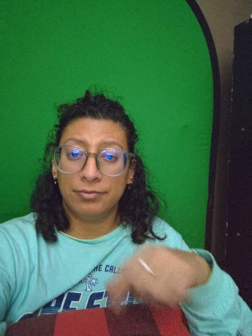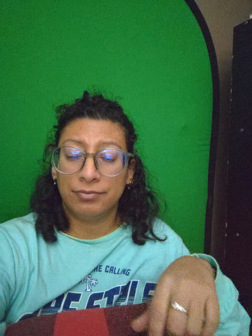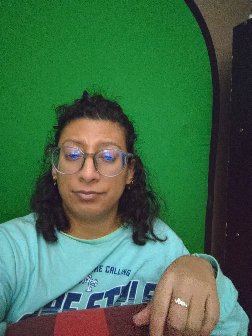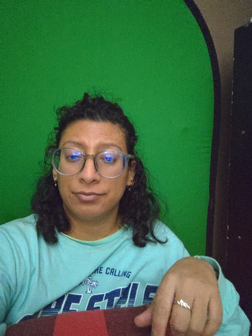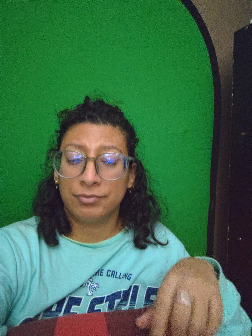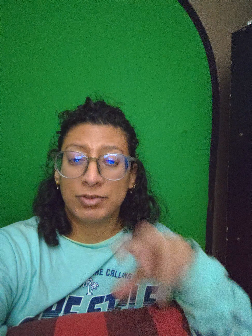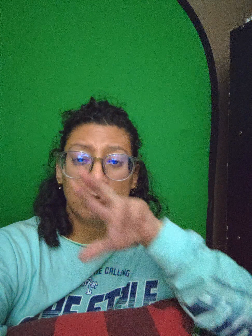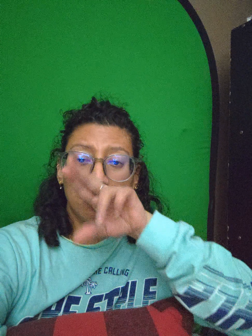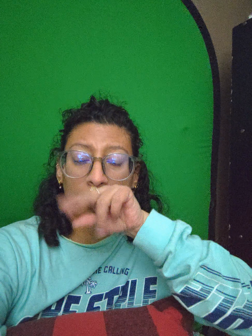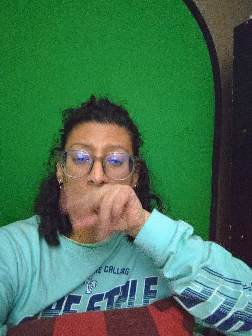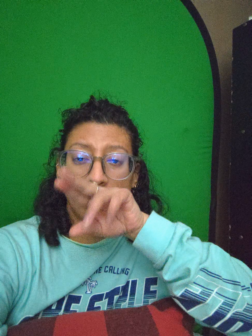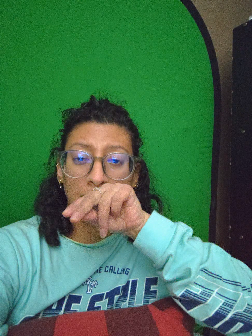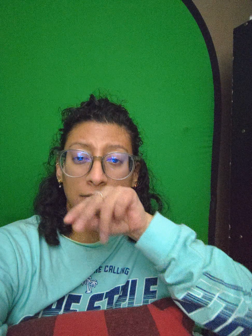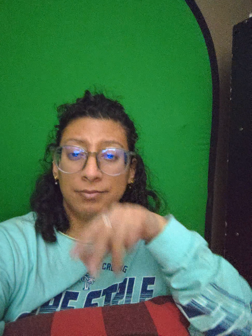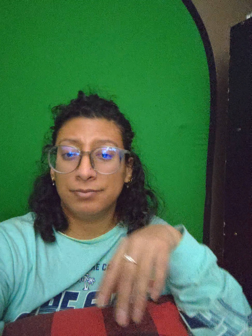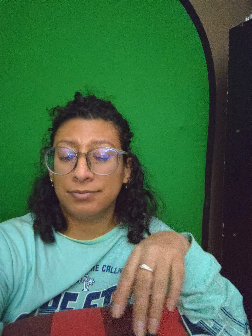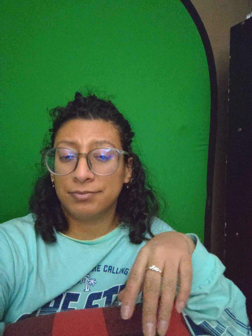goose